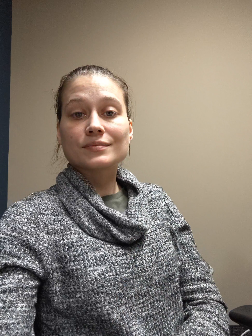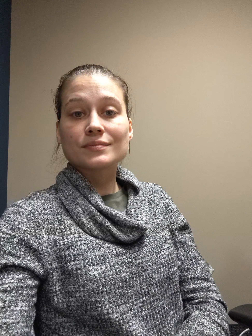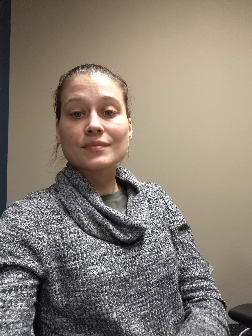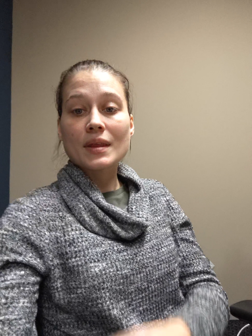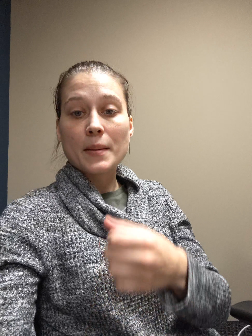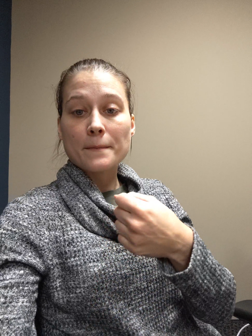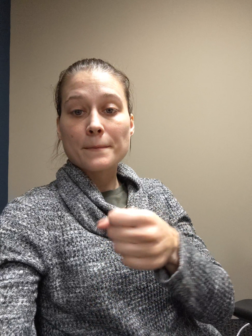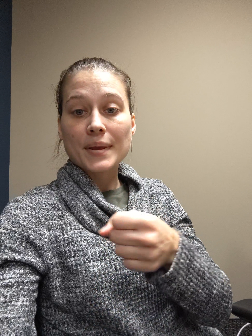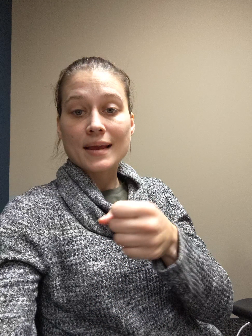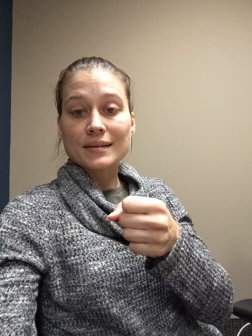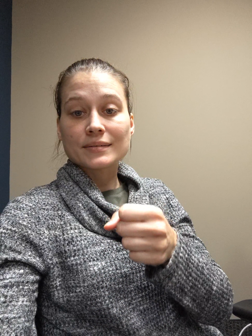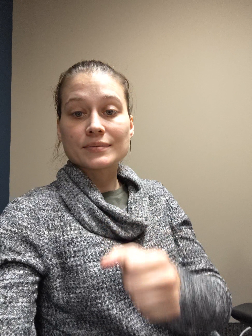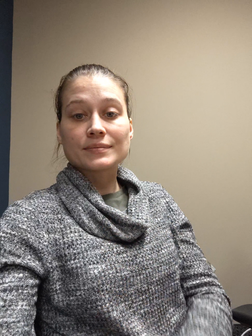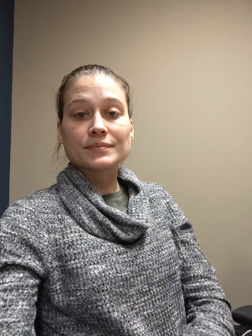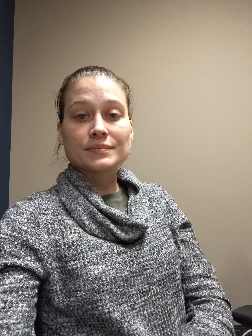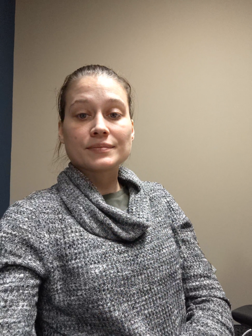make